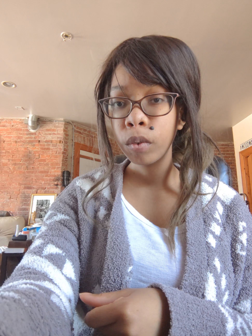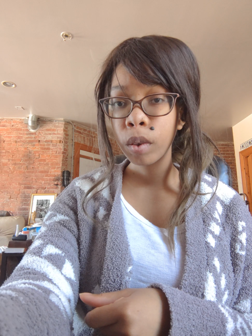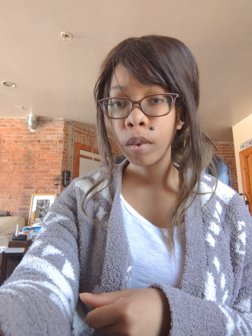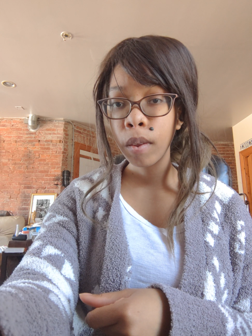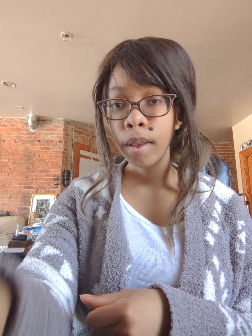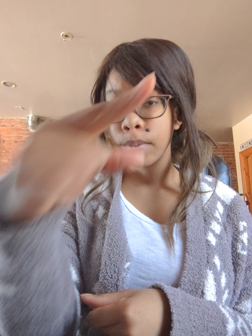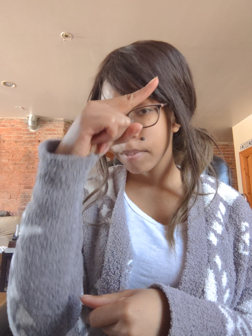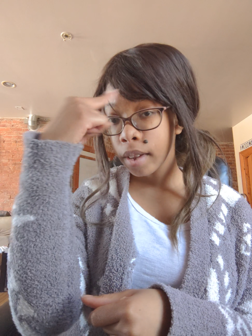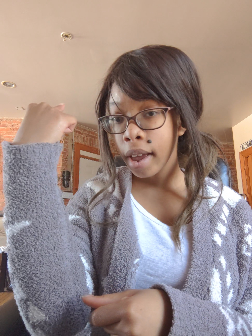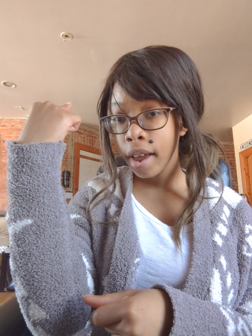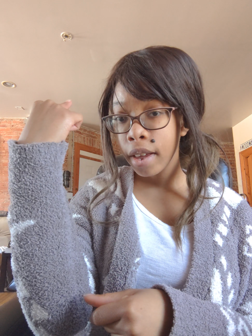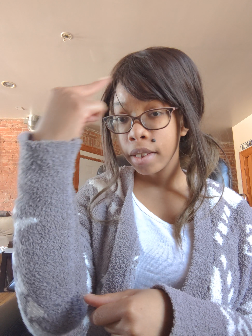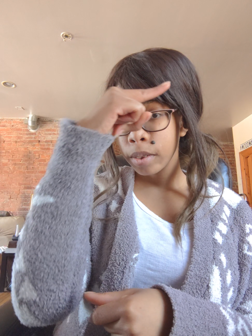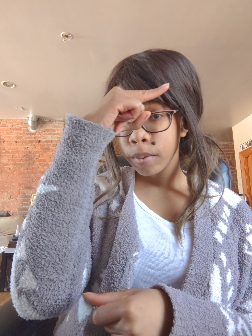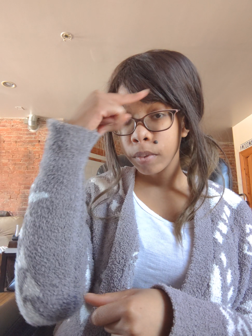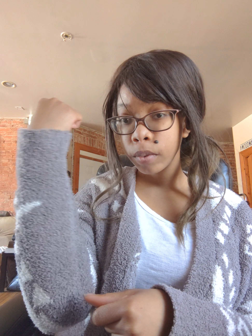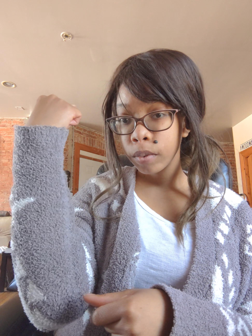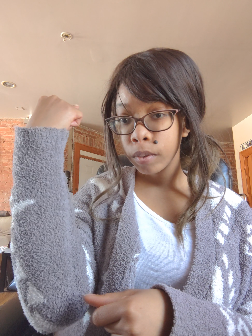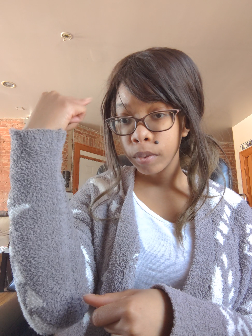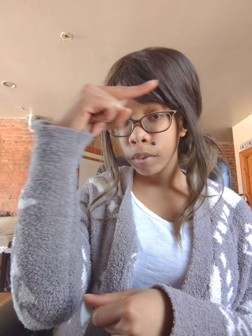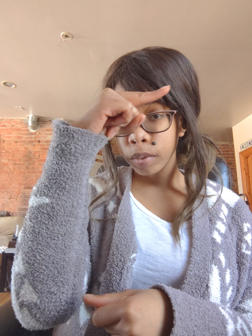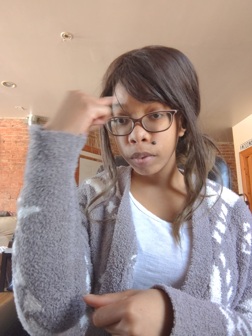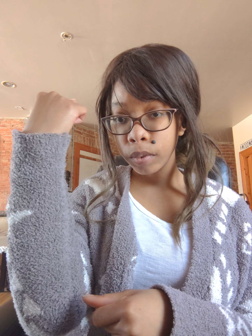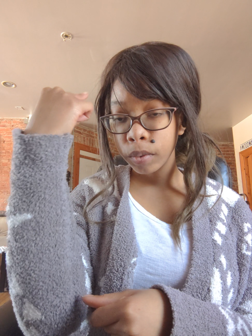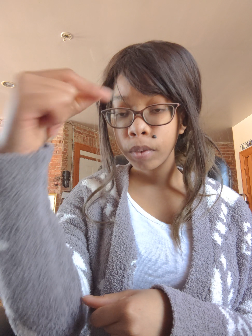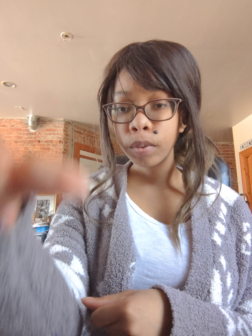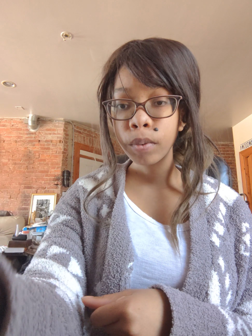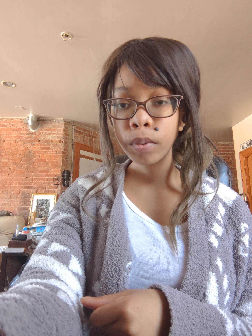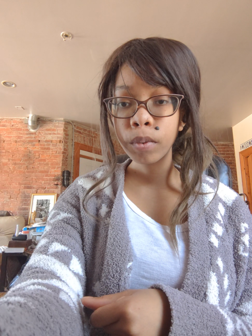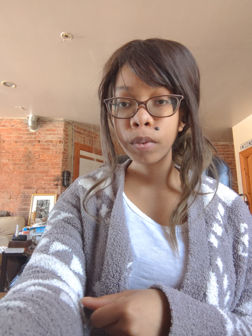black